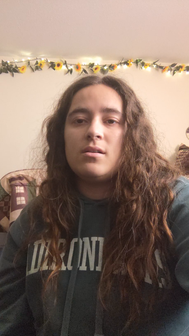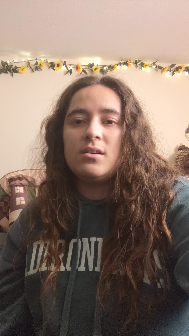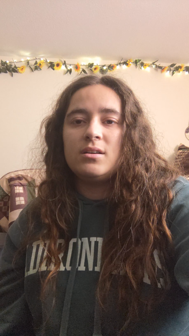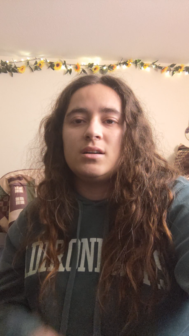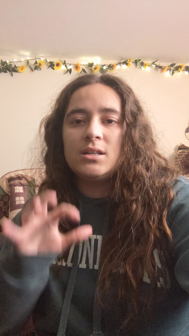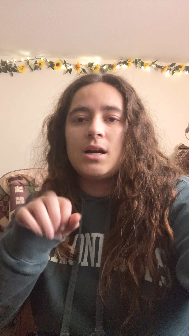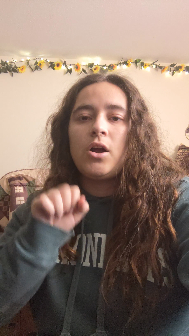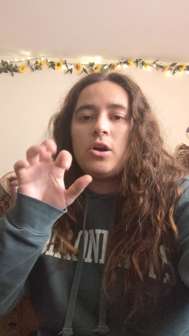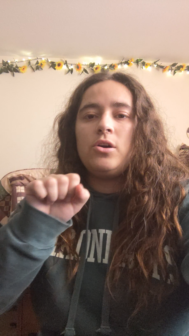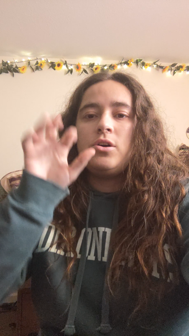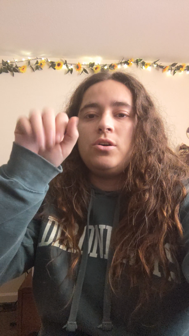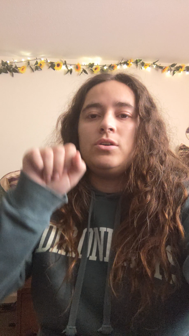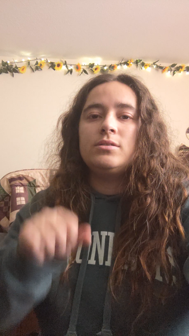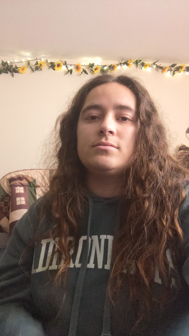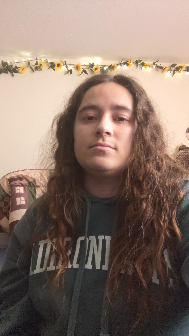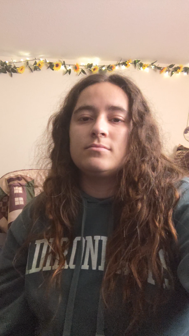ladder